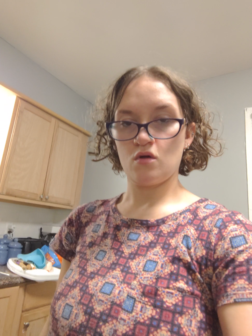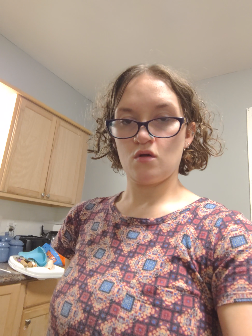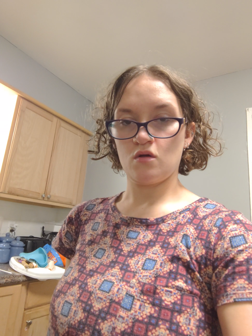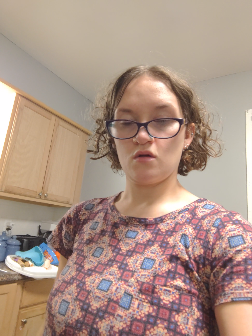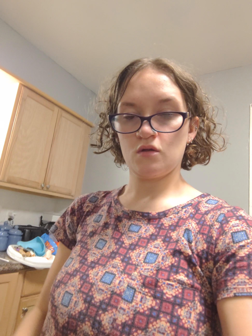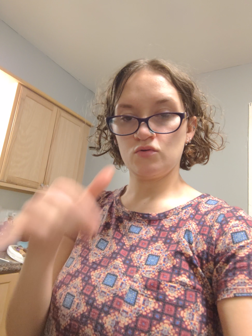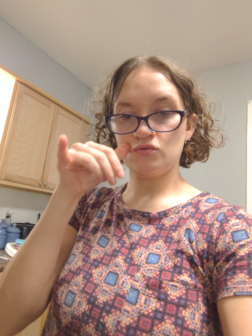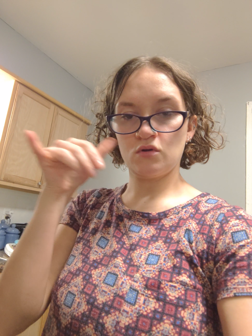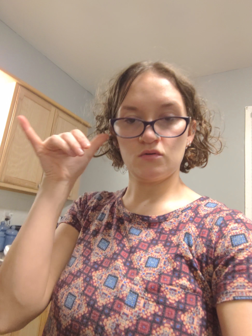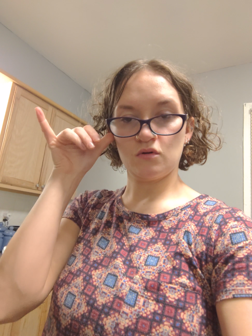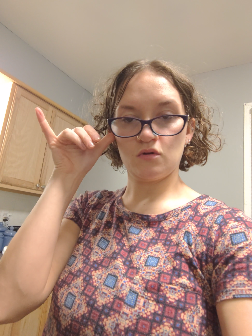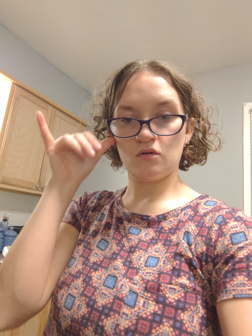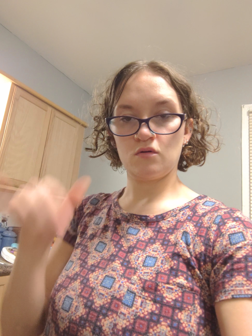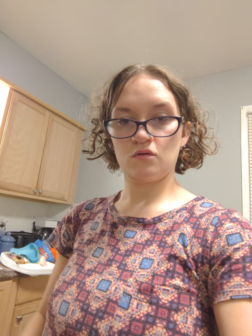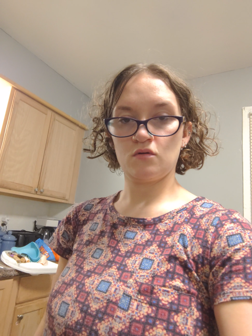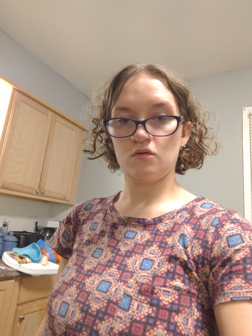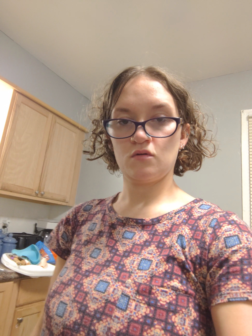yesterday